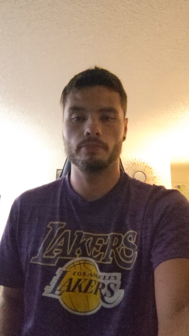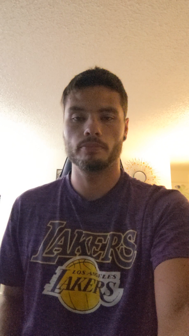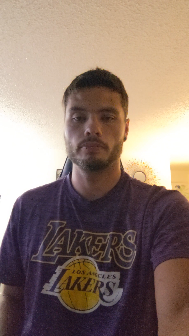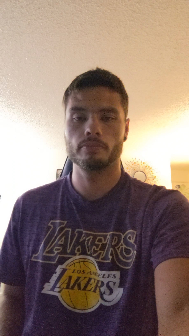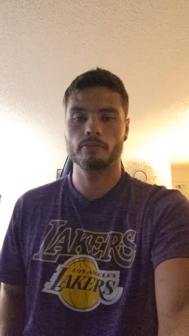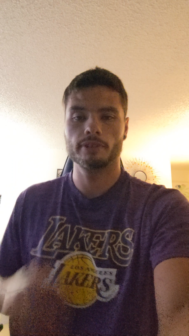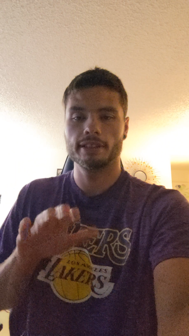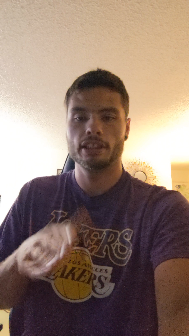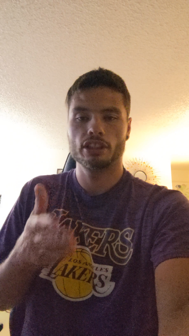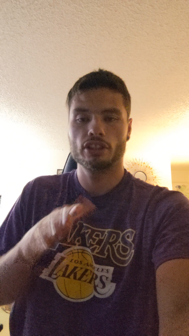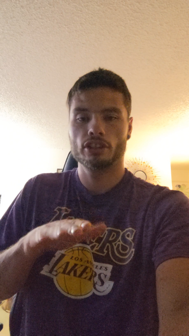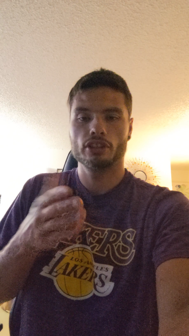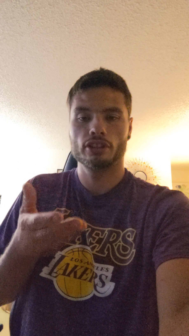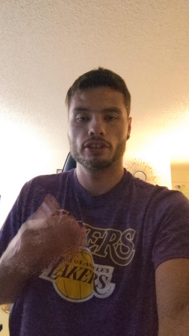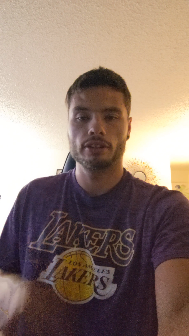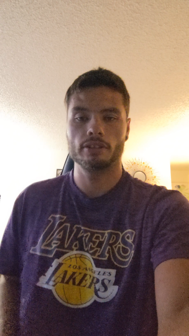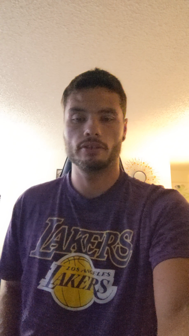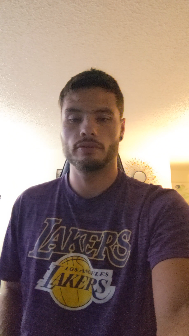kitchen